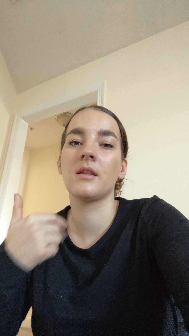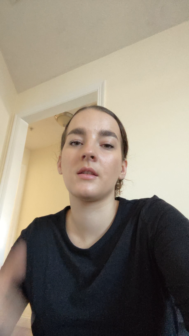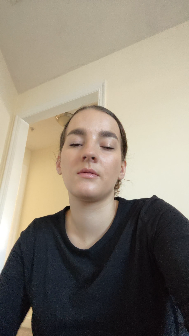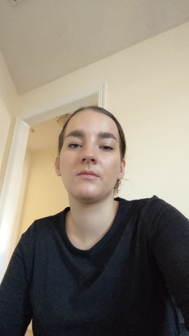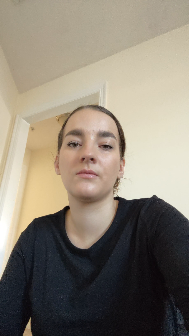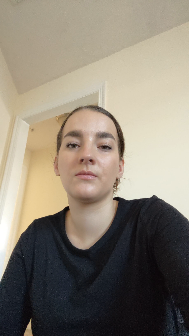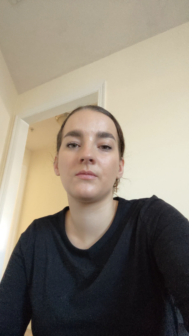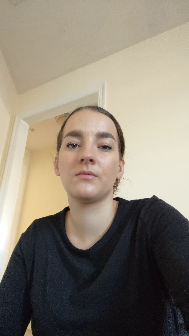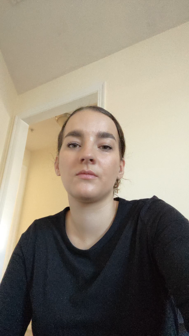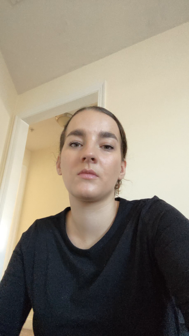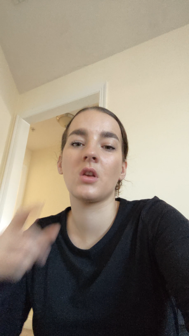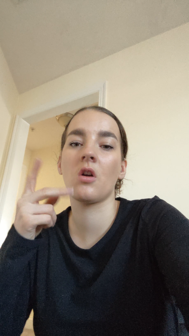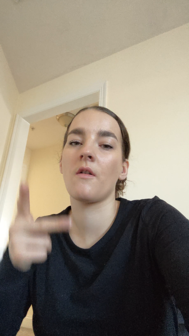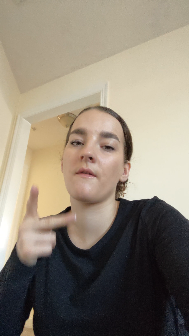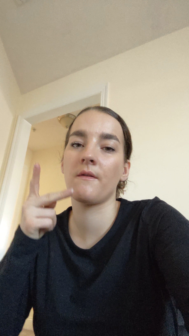careful